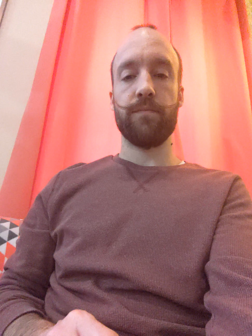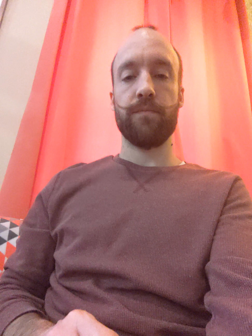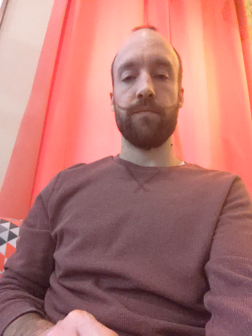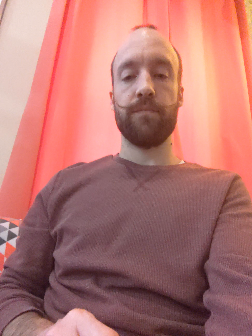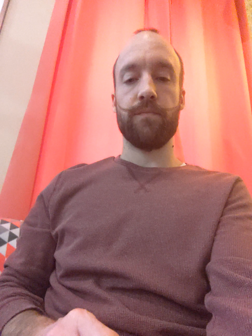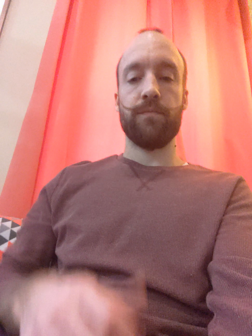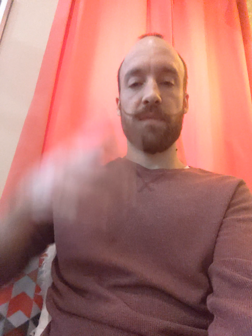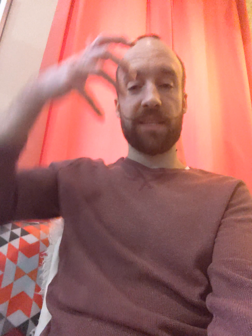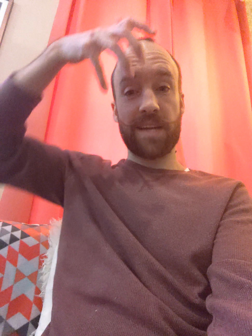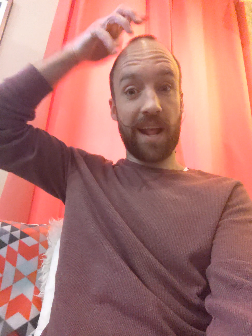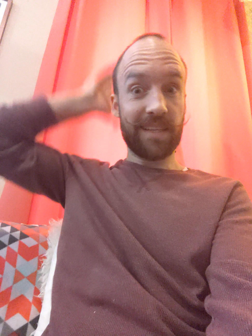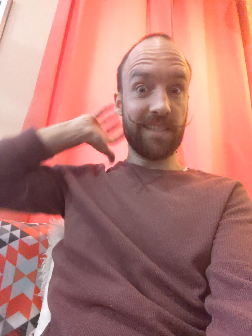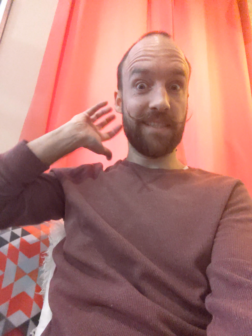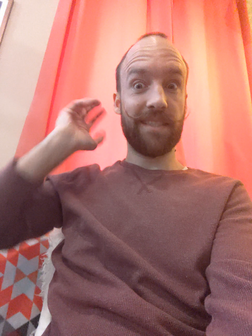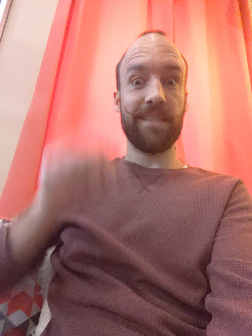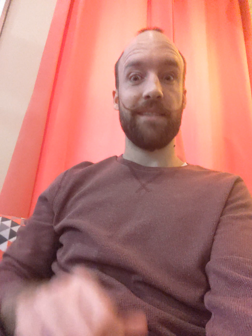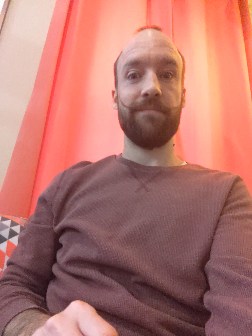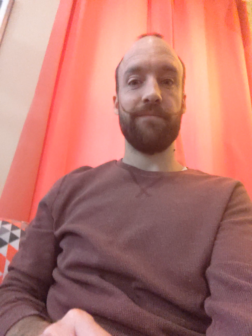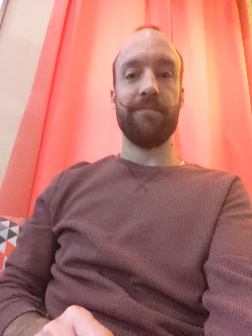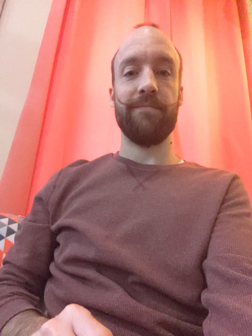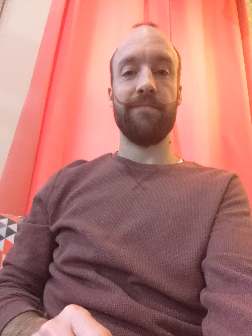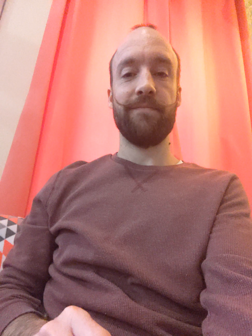lion